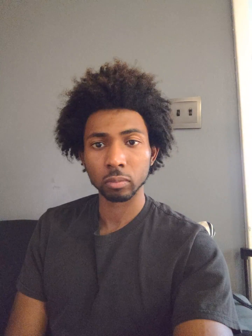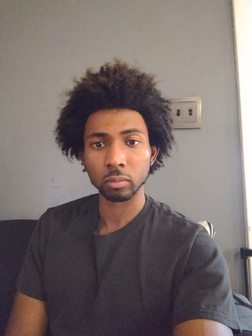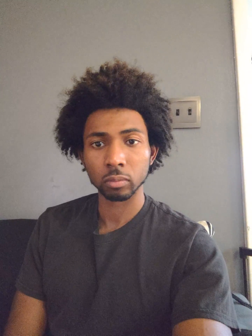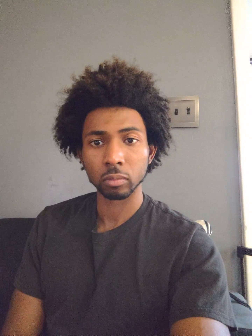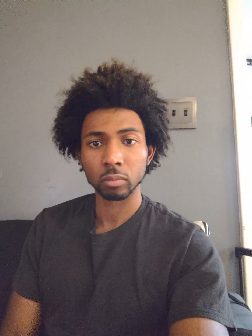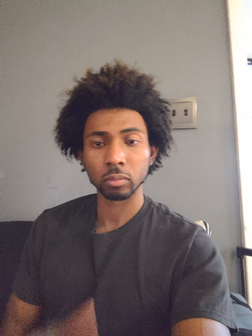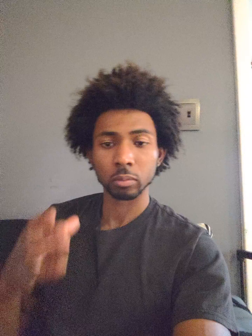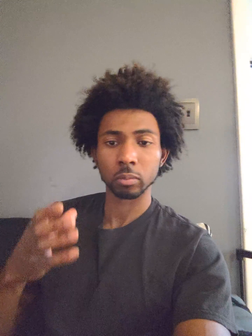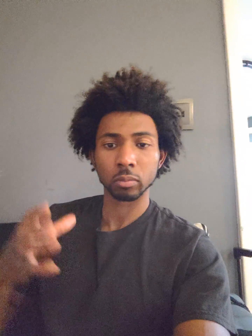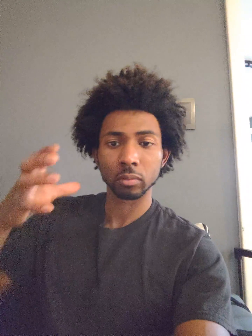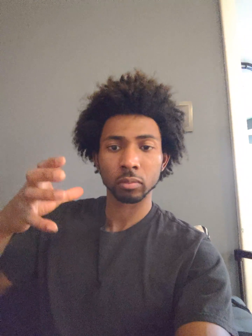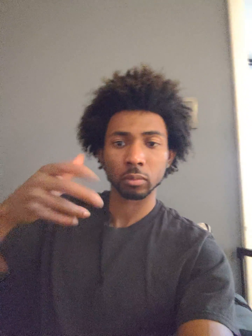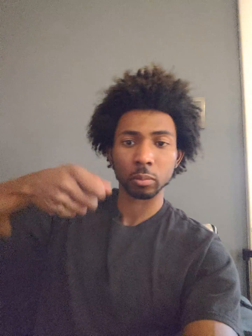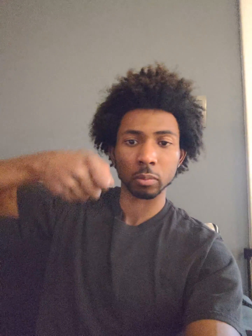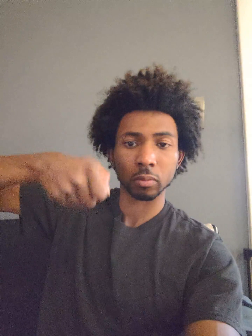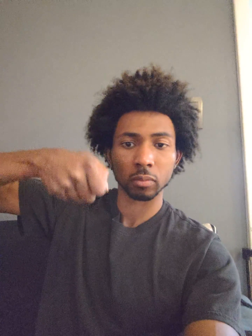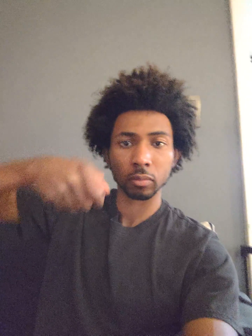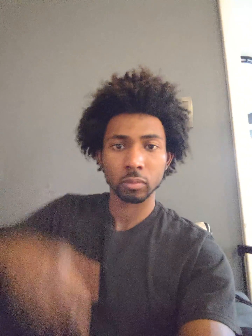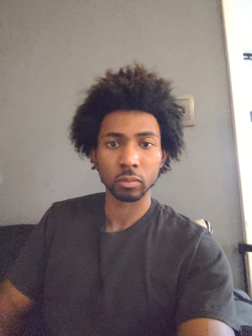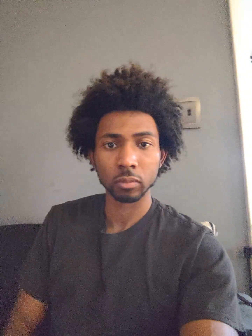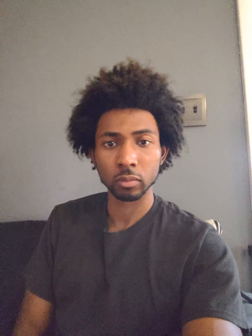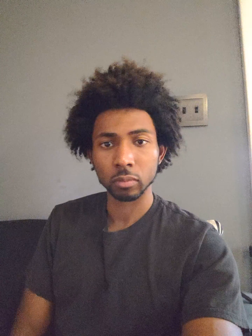bucket